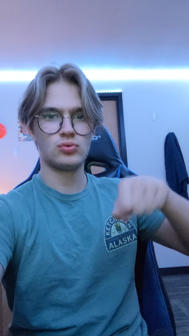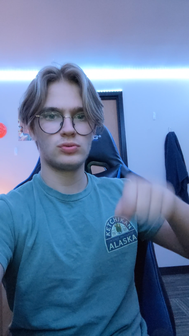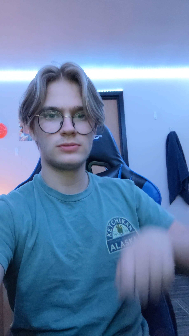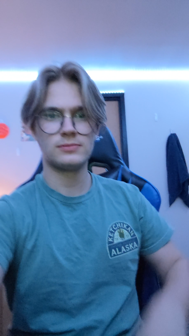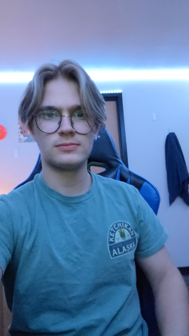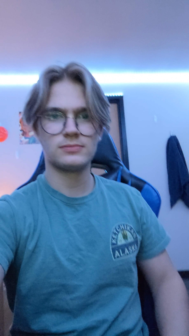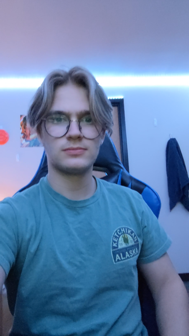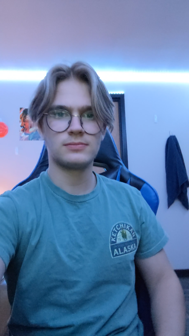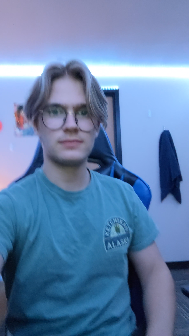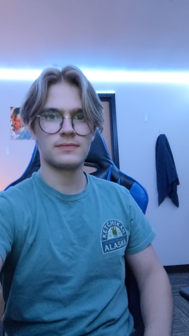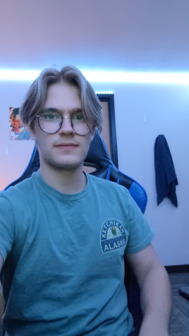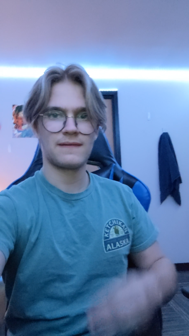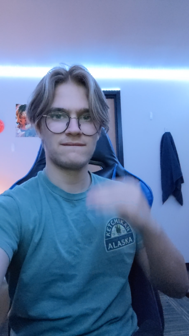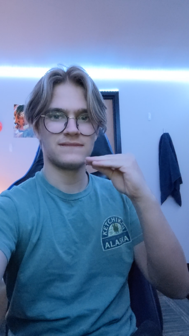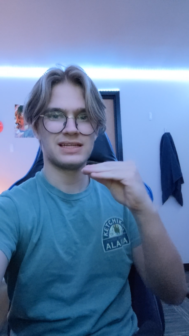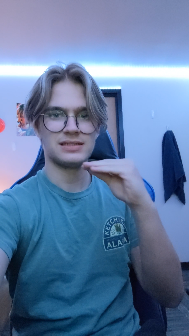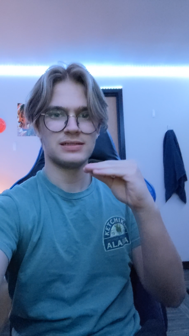fix